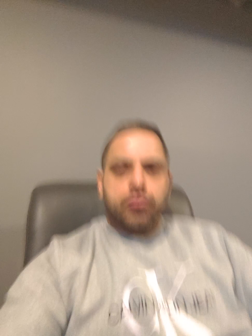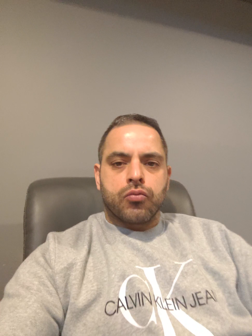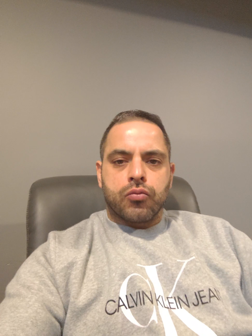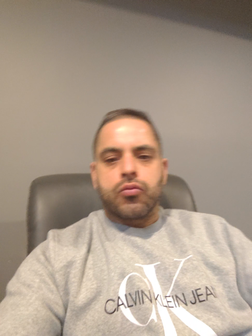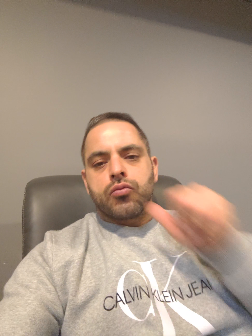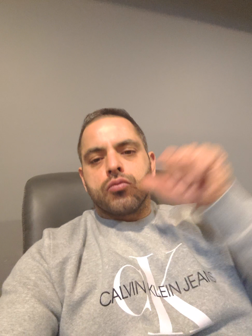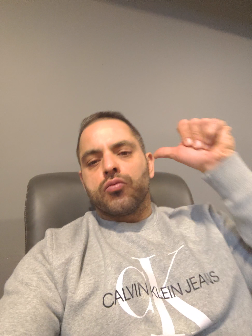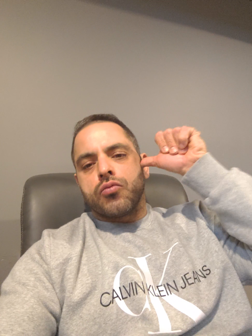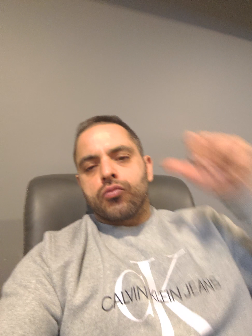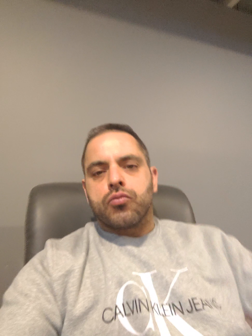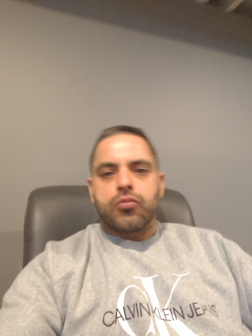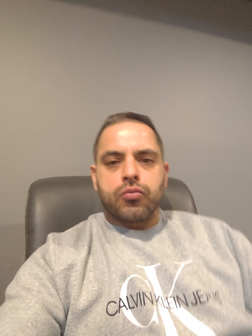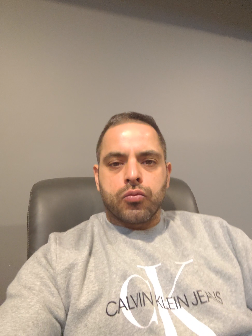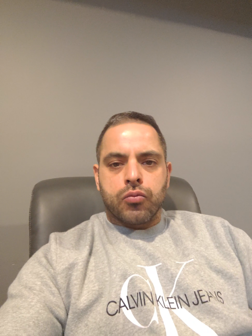yesterday